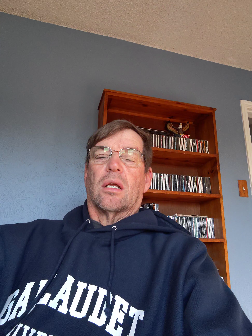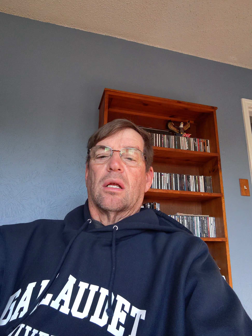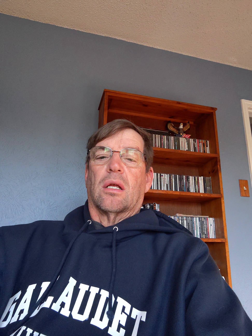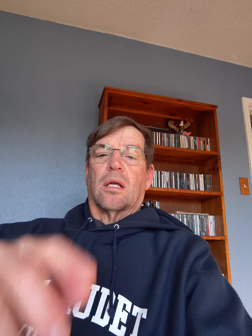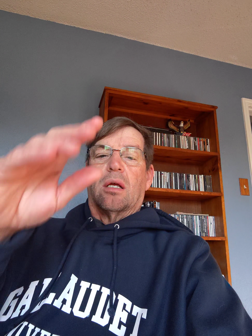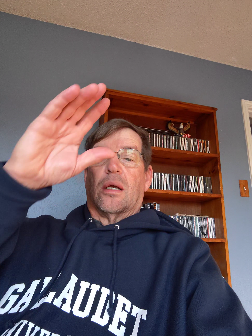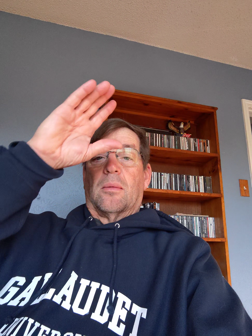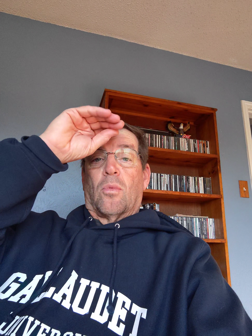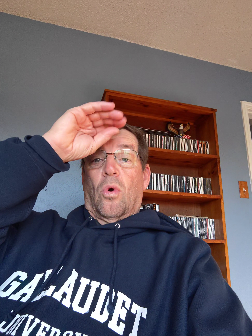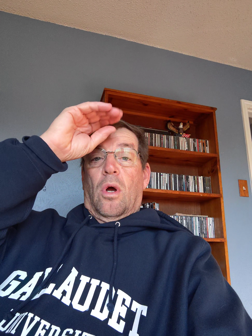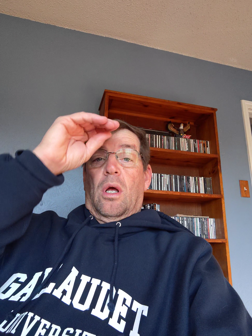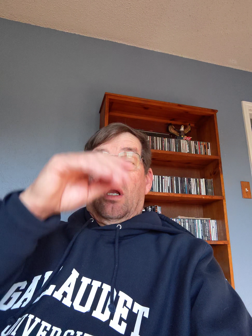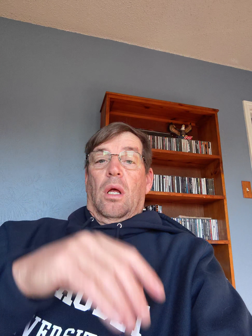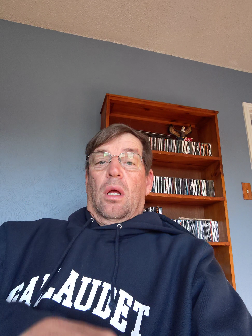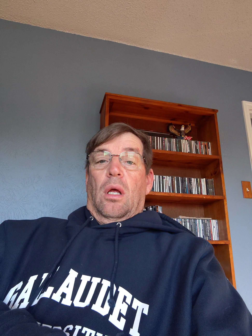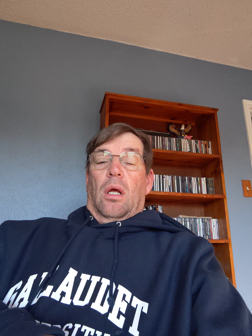boy